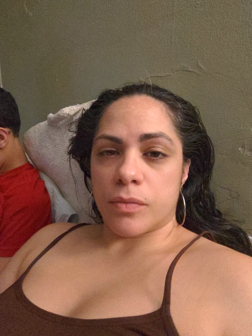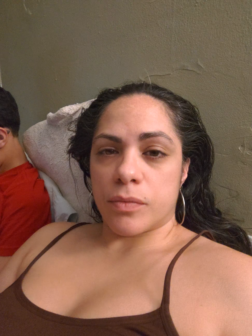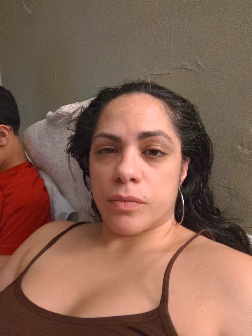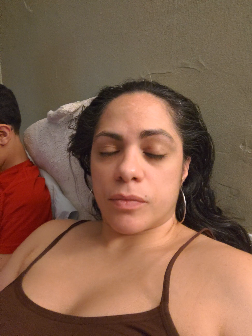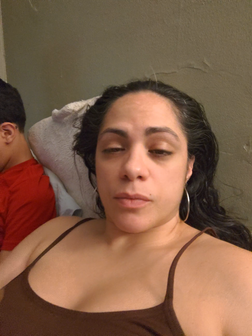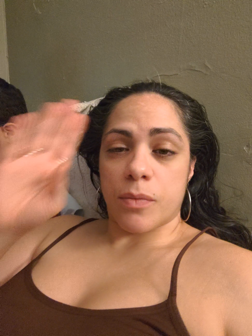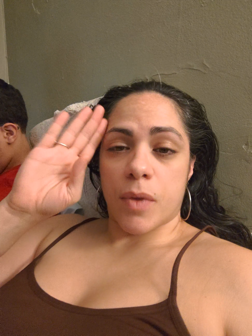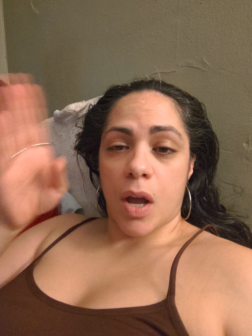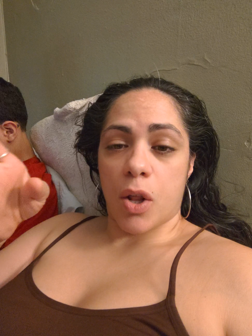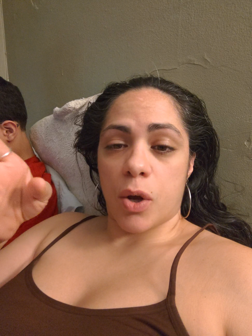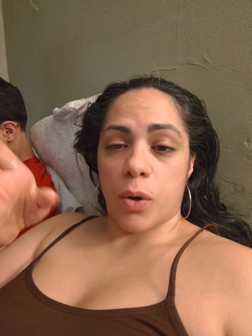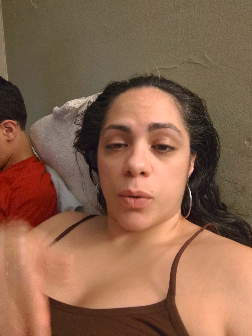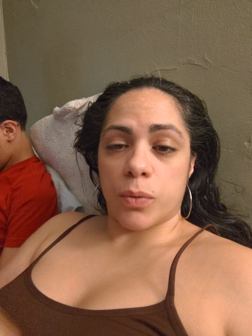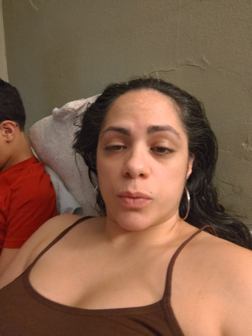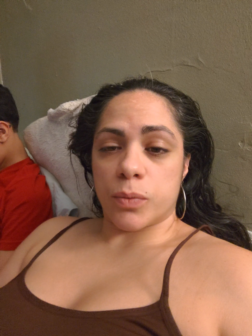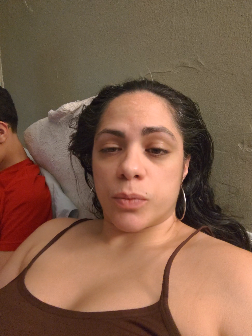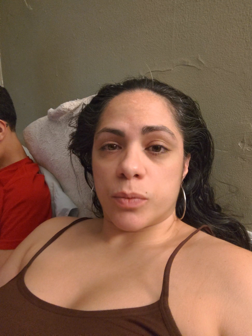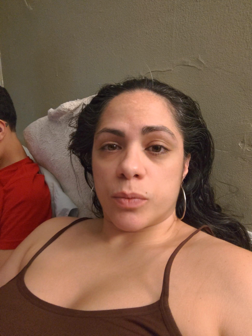hello